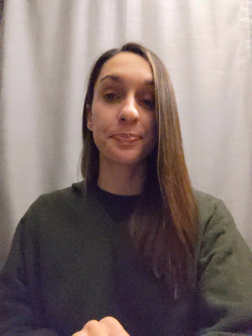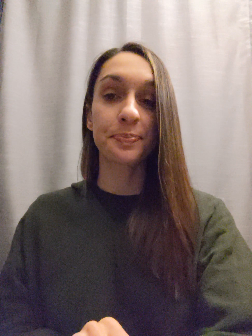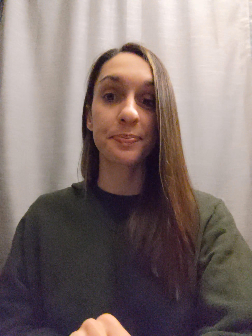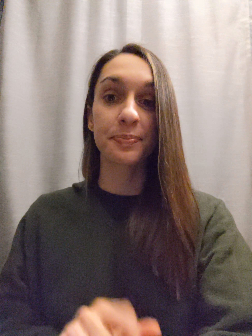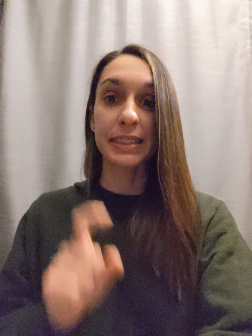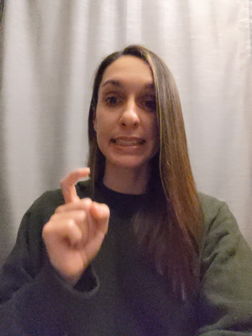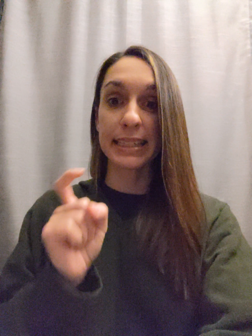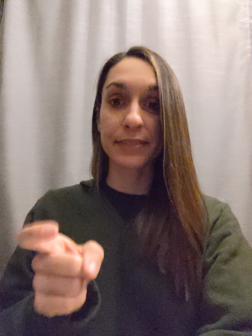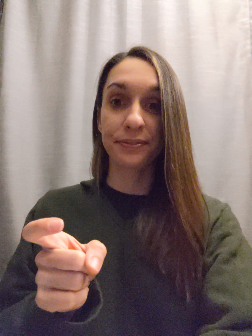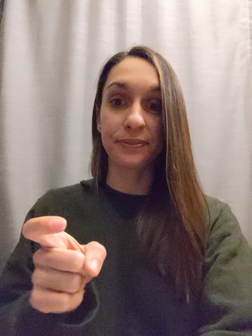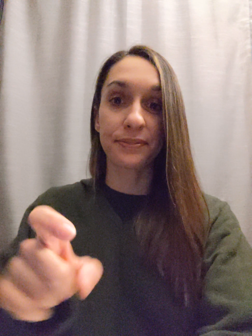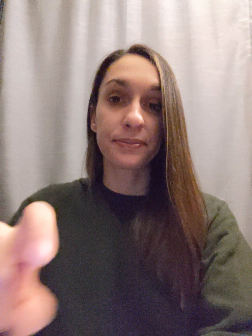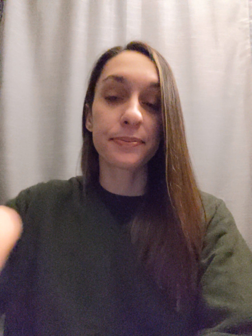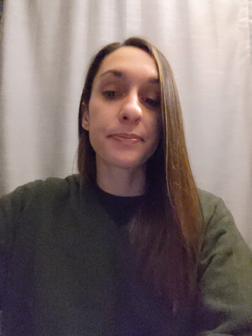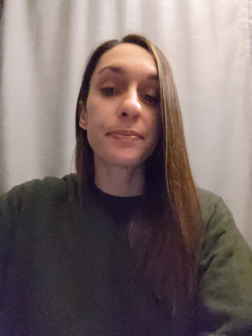gift